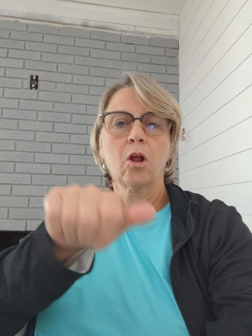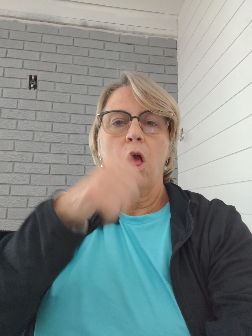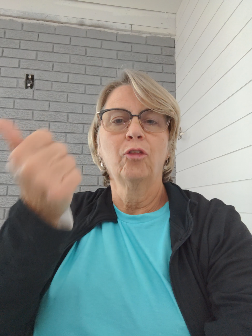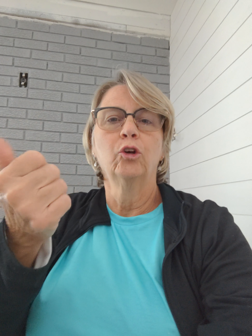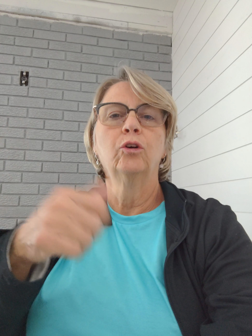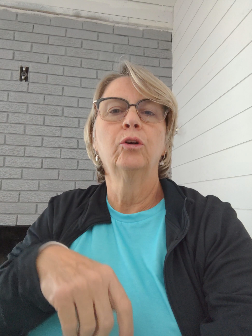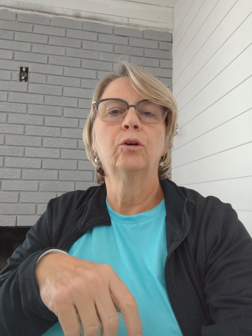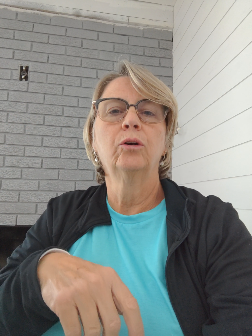another